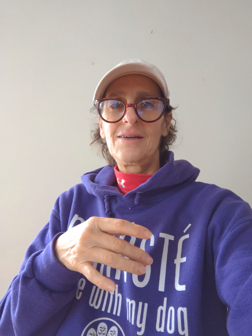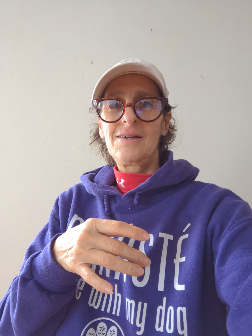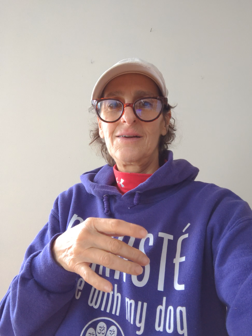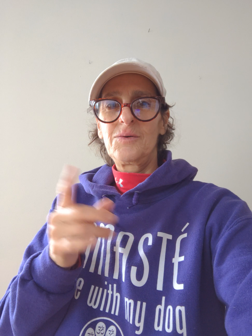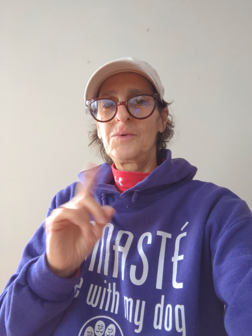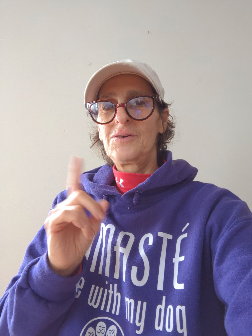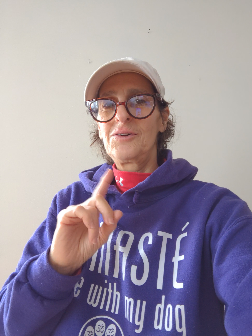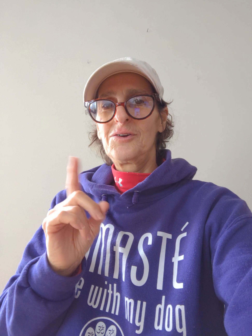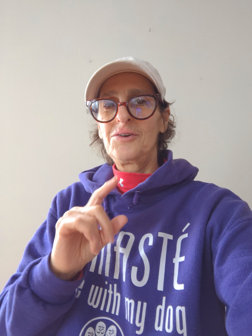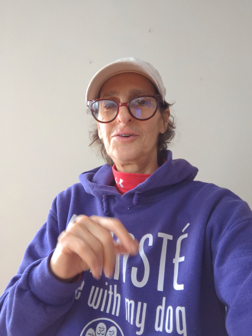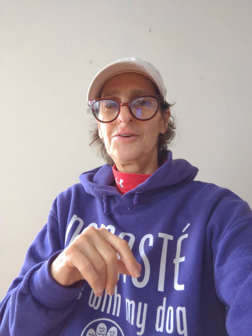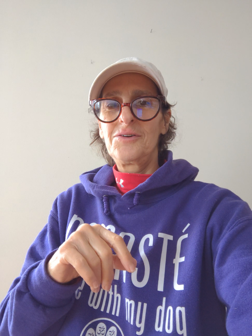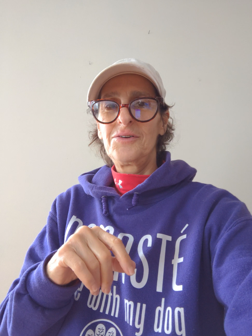where